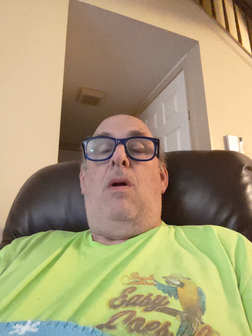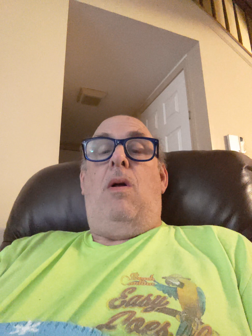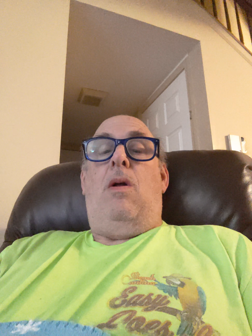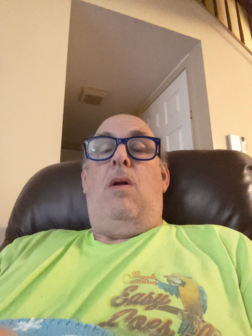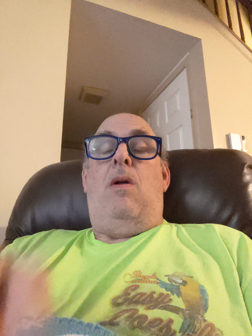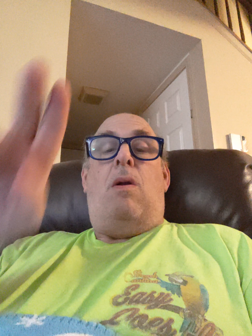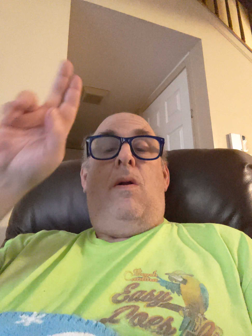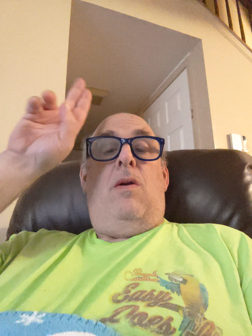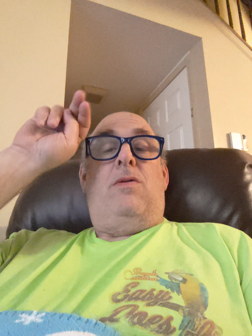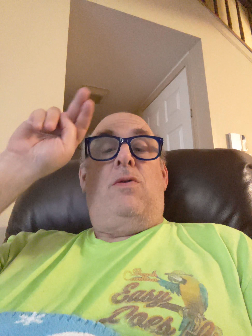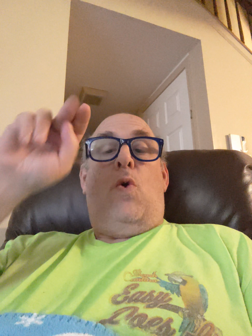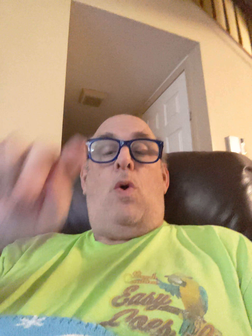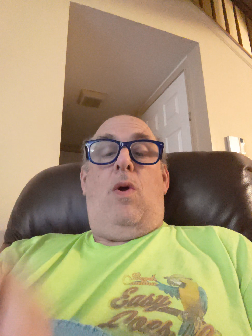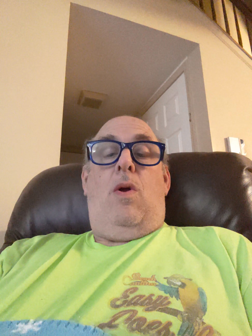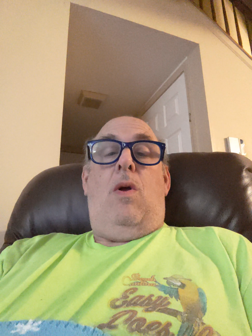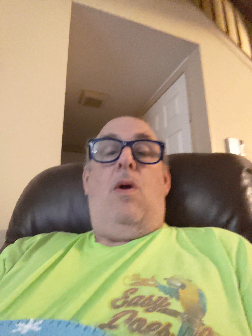horse